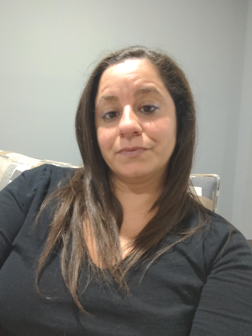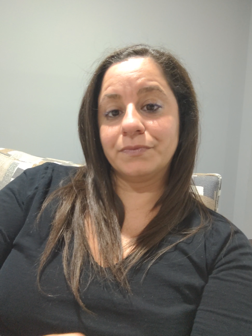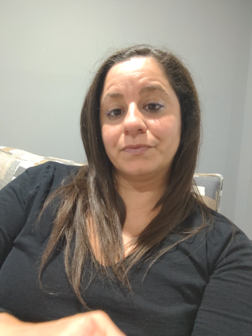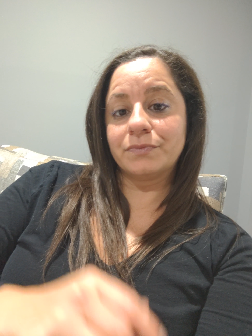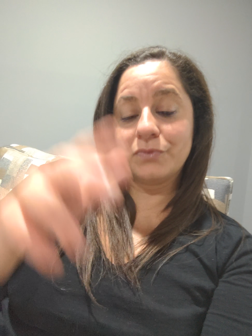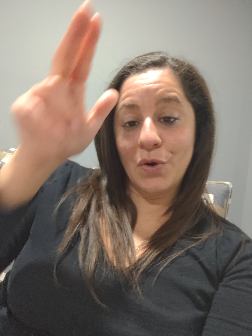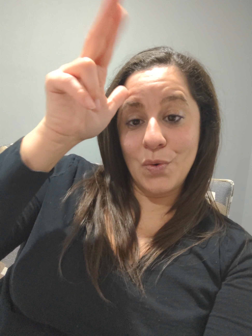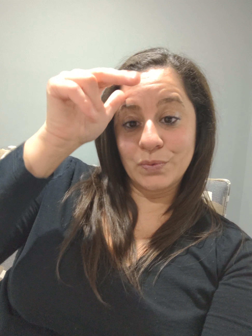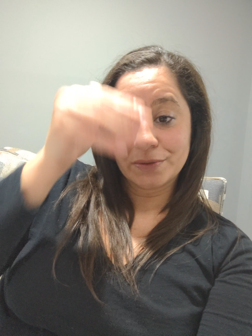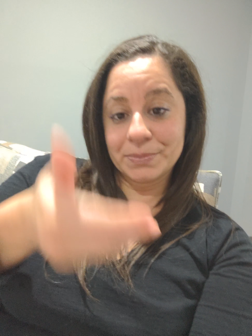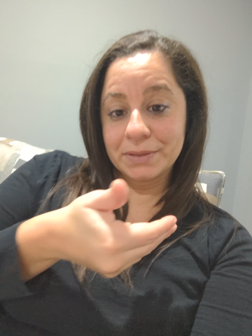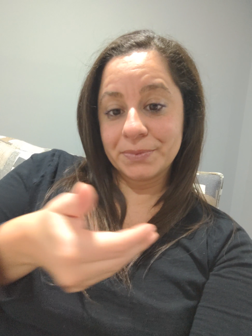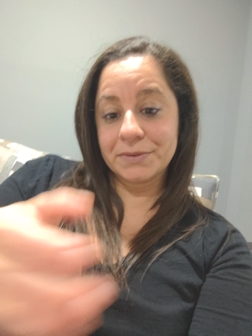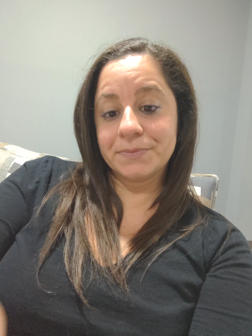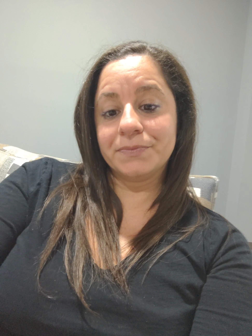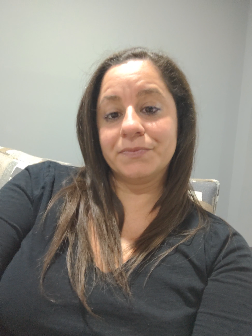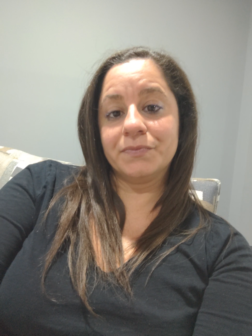donkey